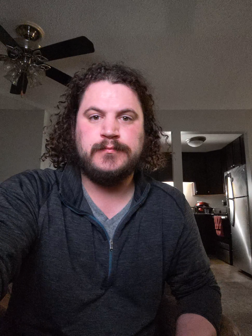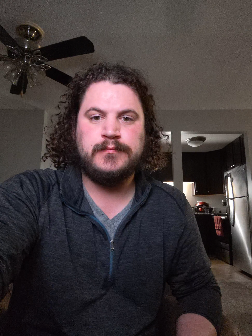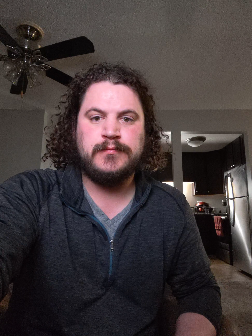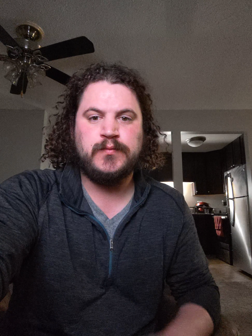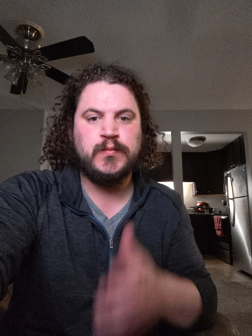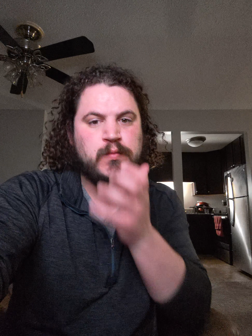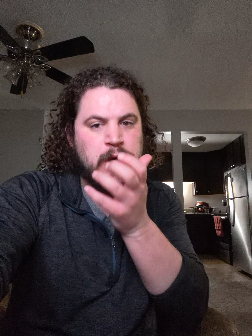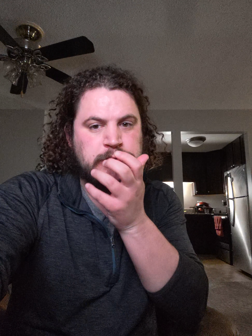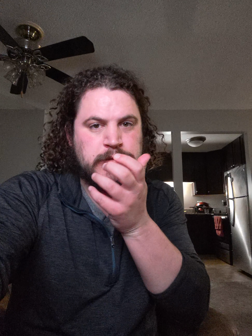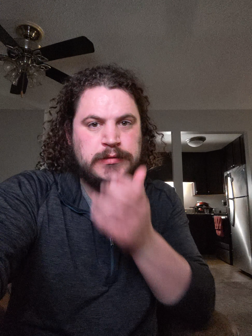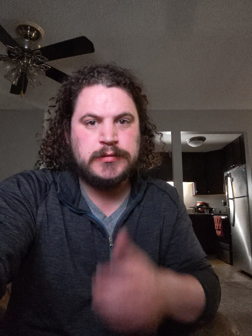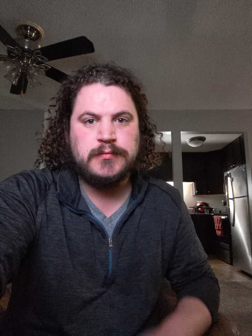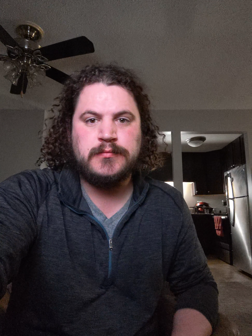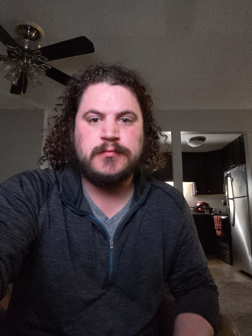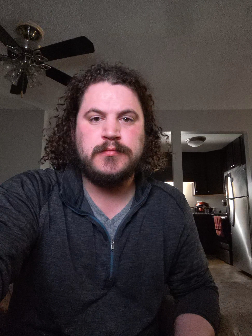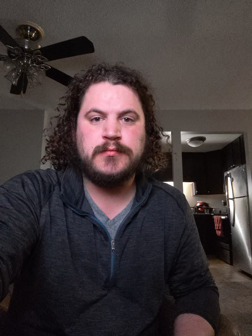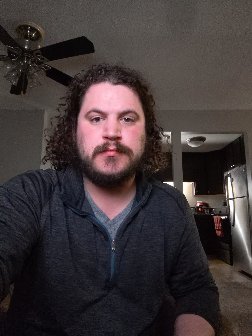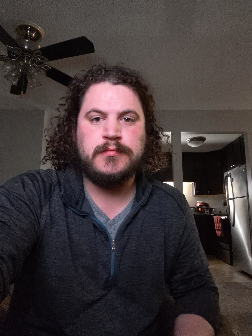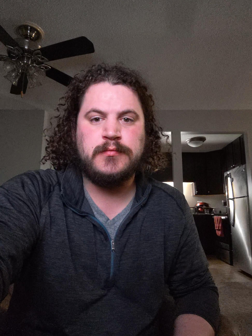grass